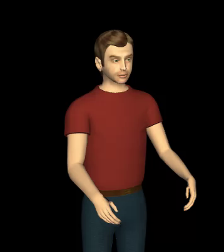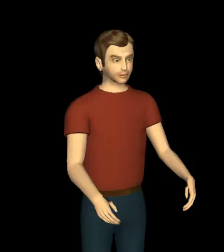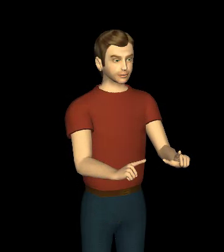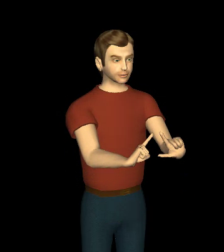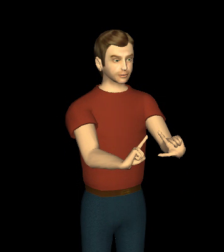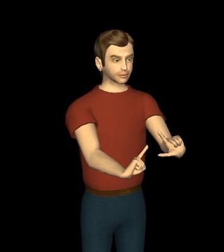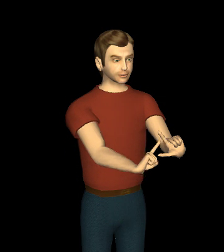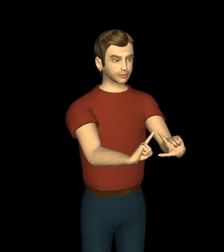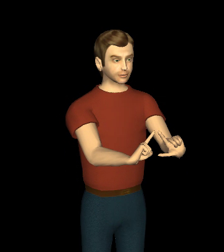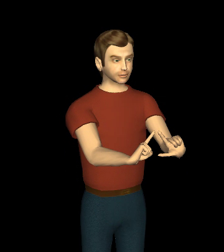دائرة